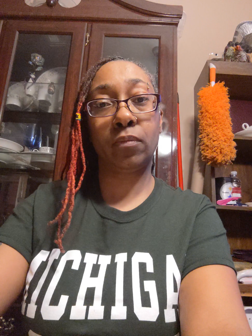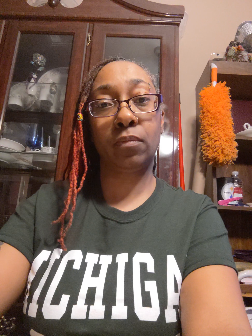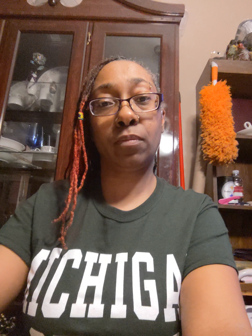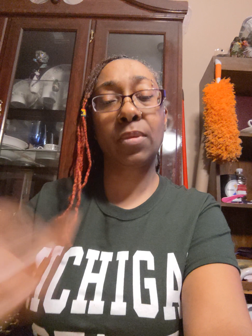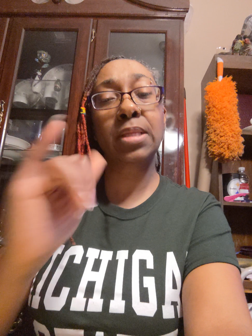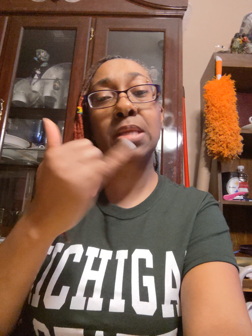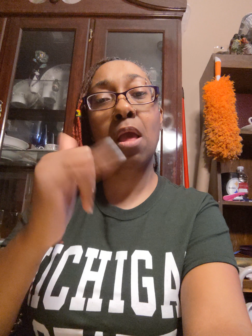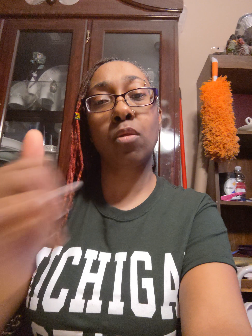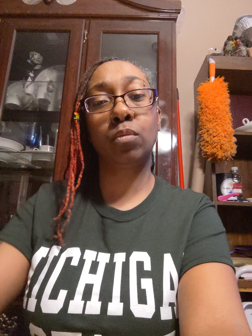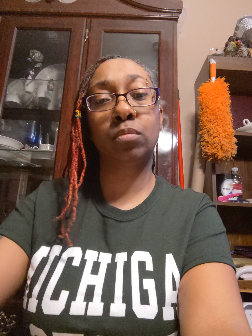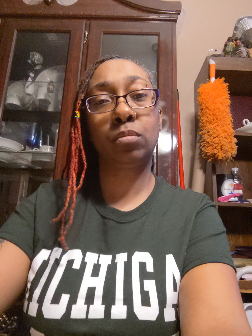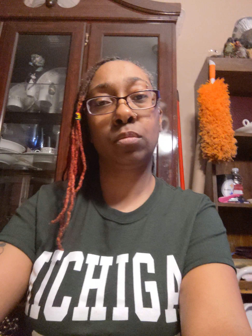yellow